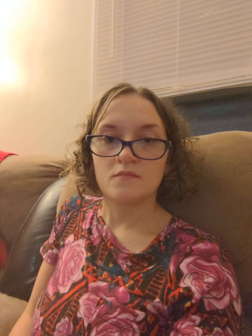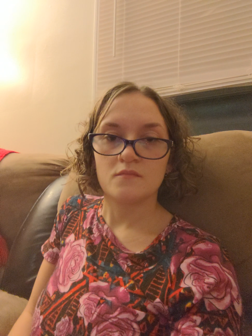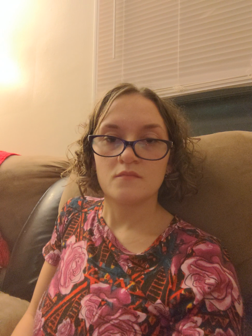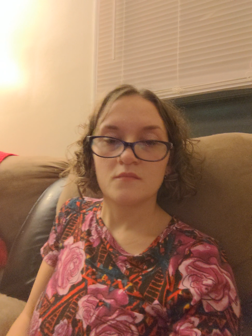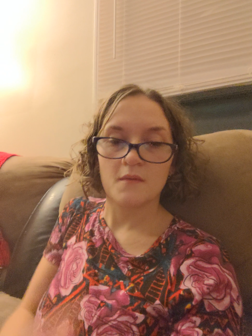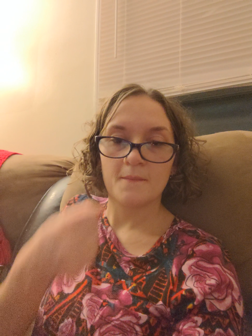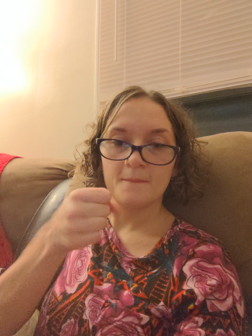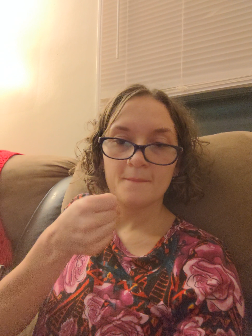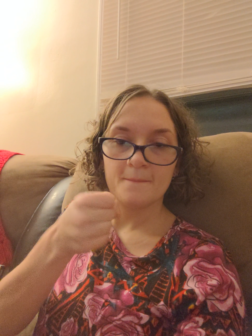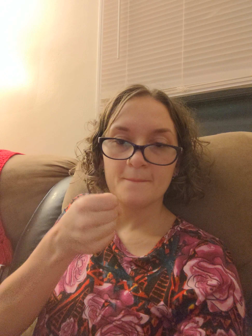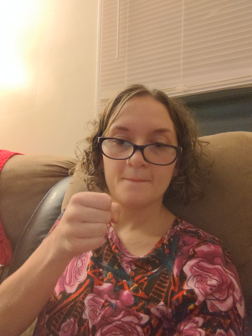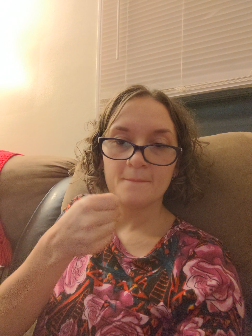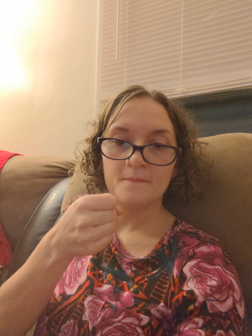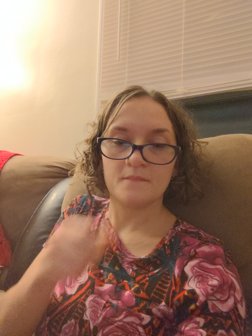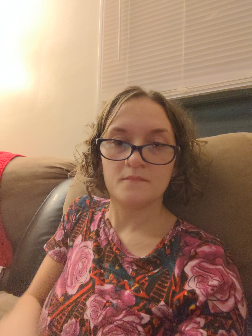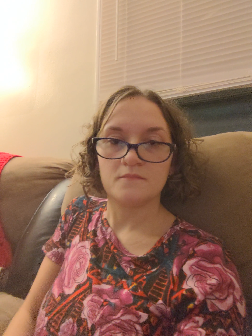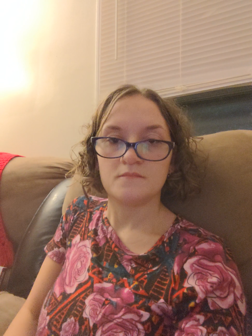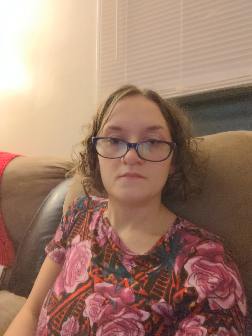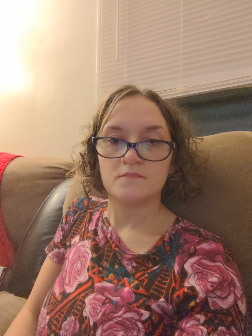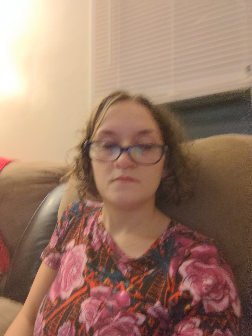make